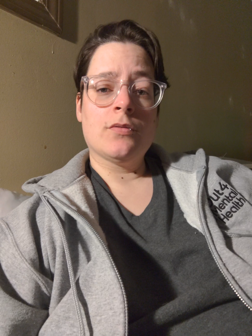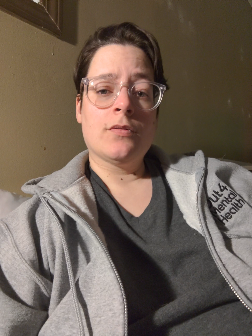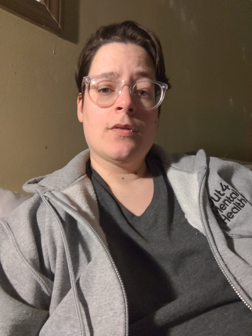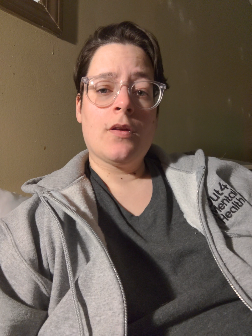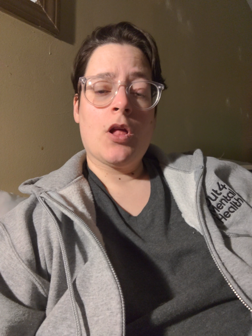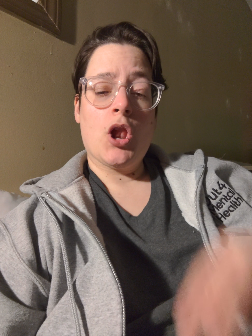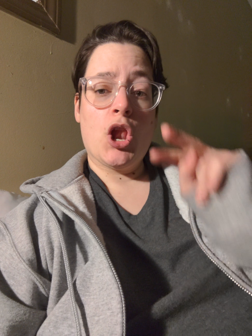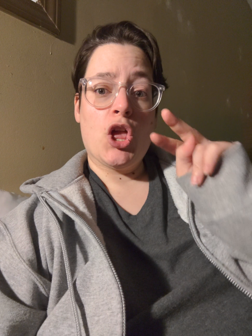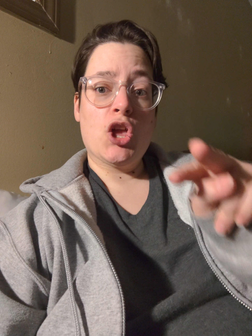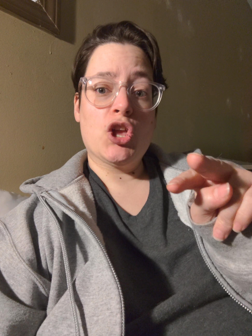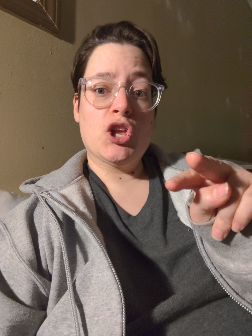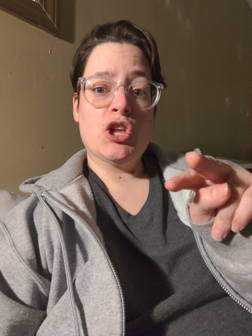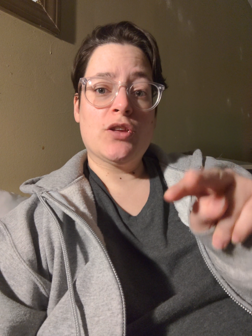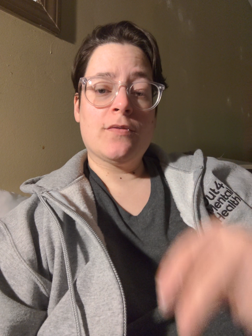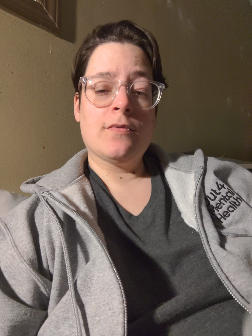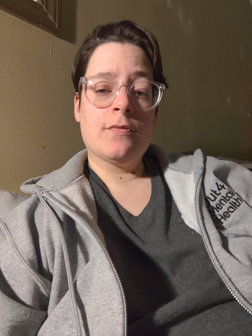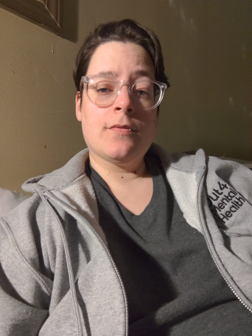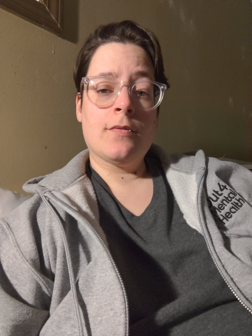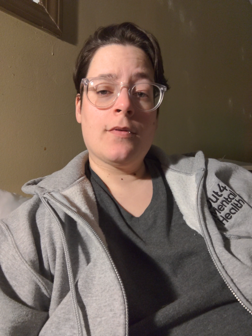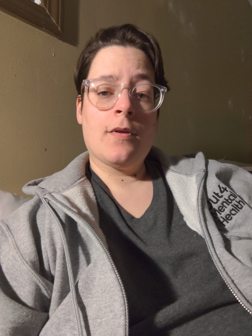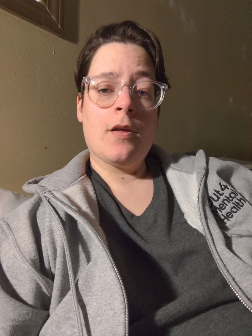look